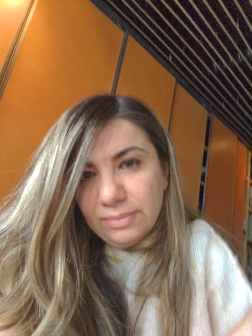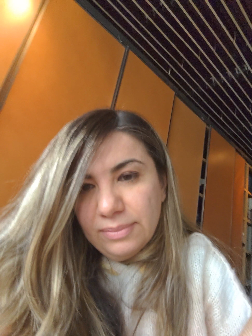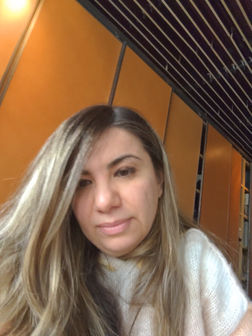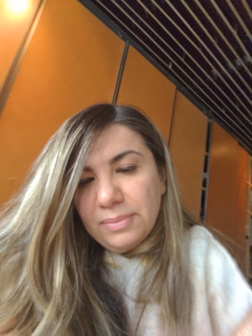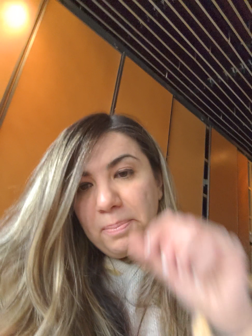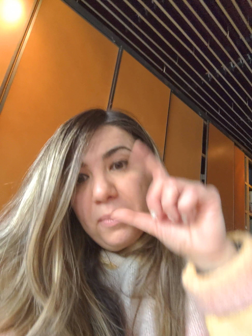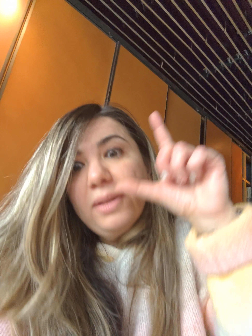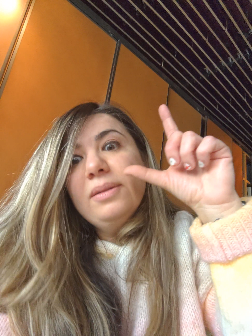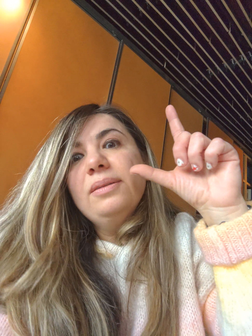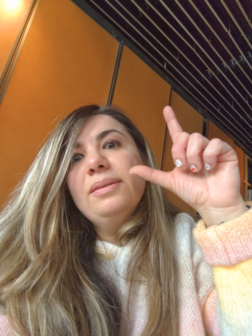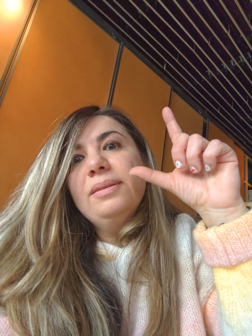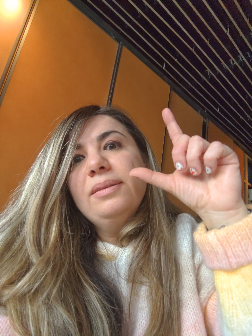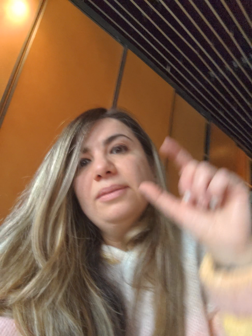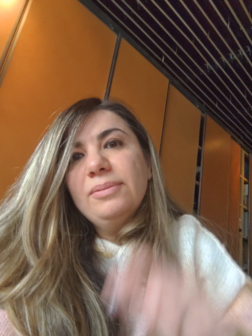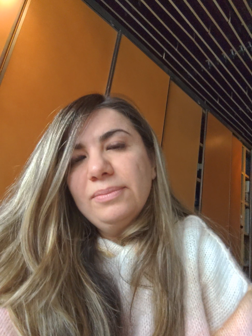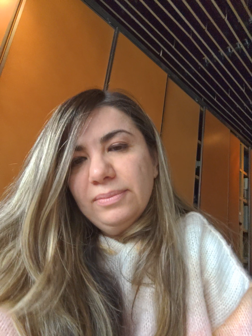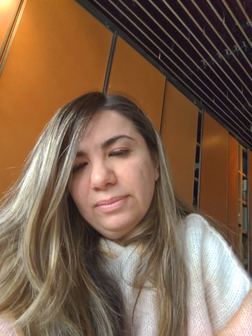wake